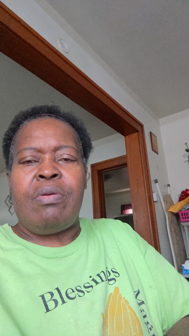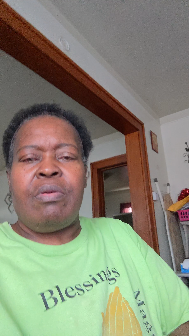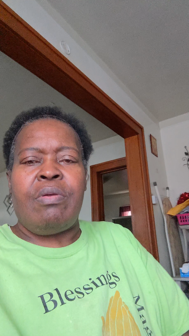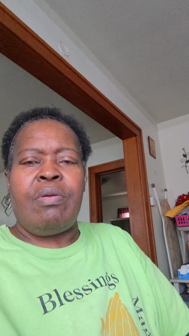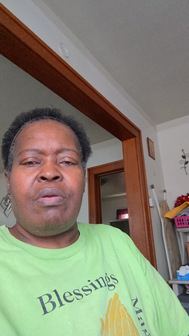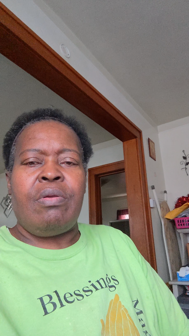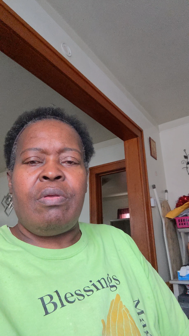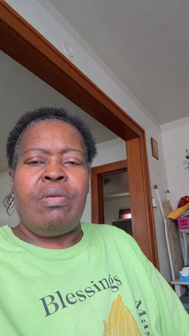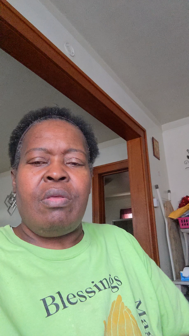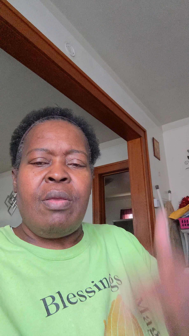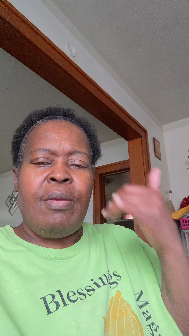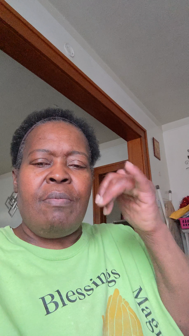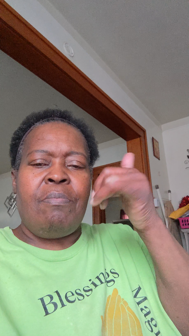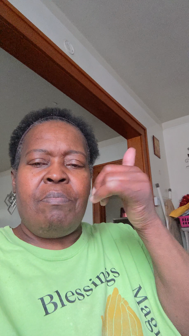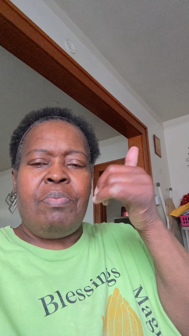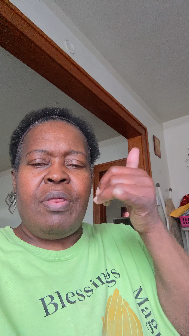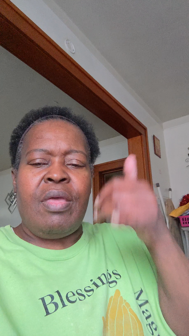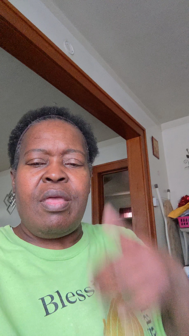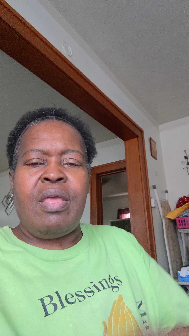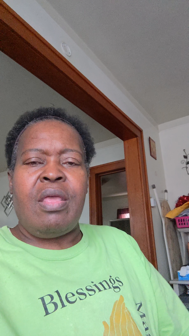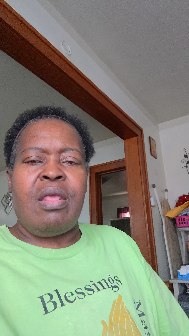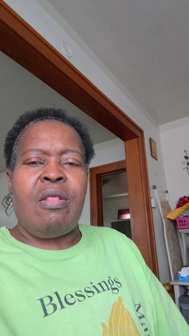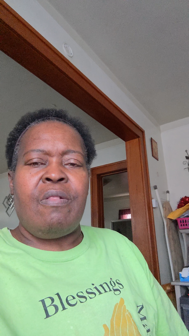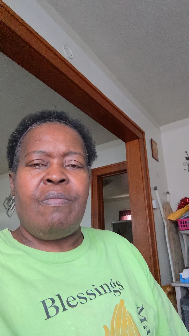play